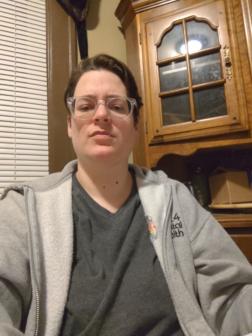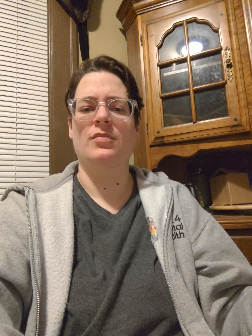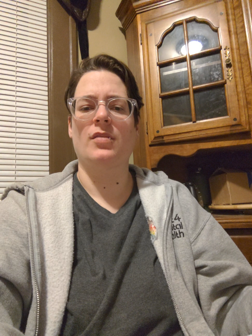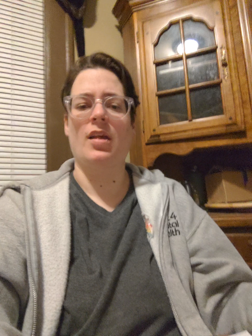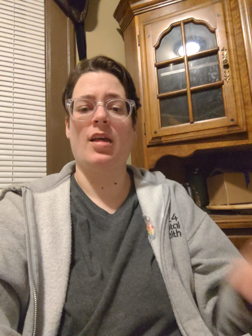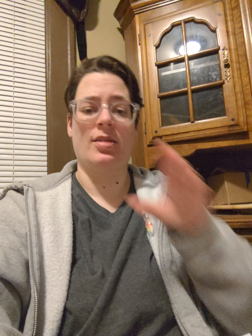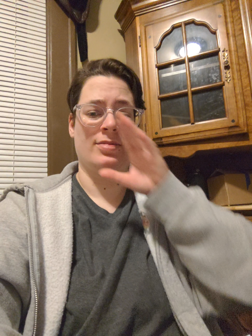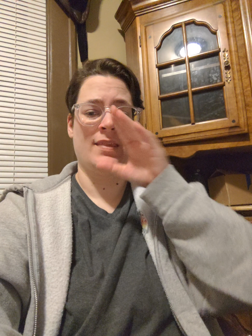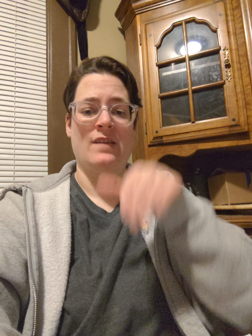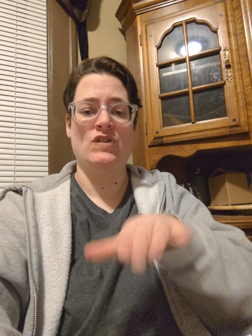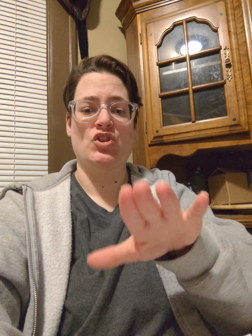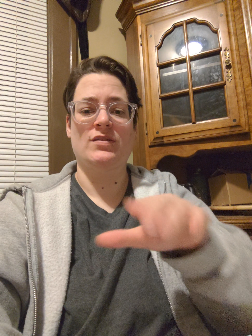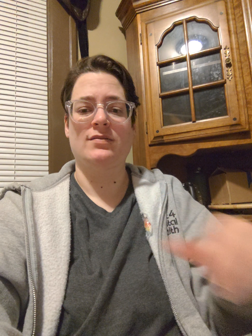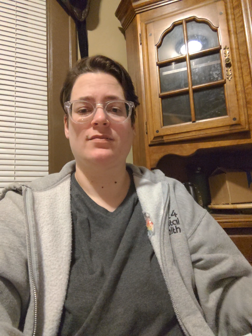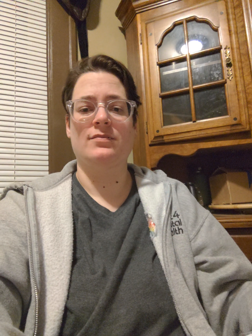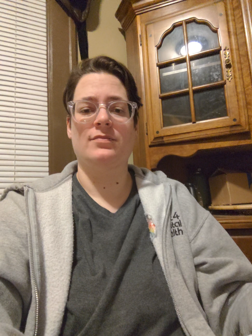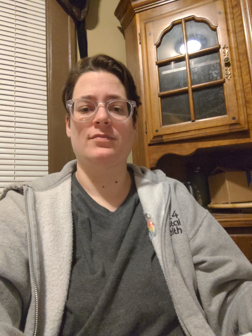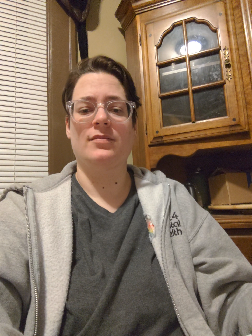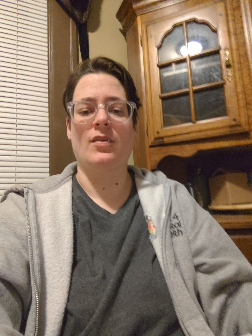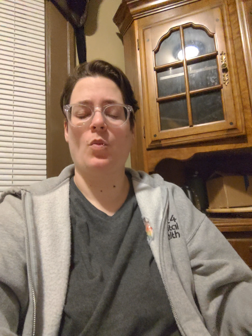elephant